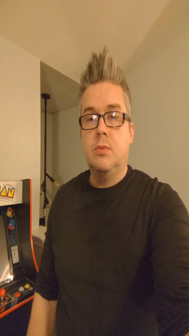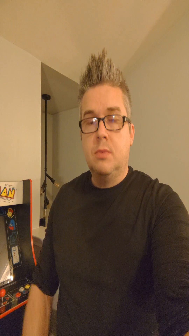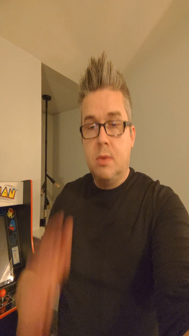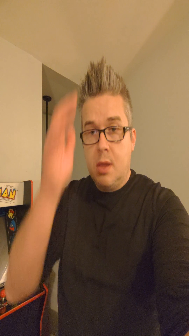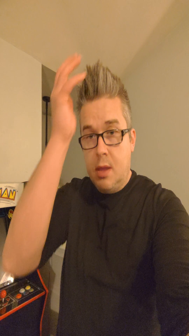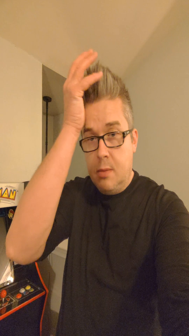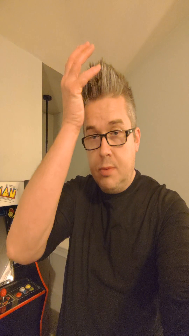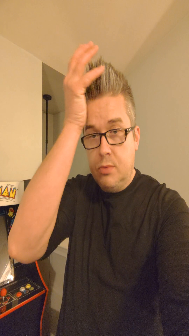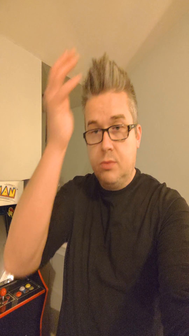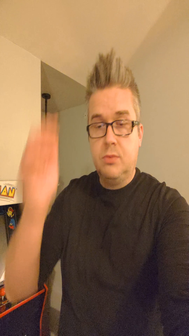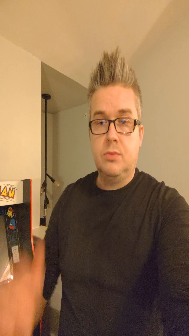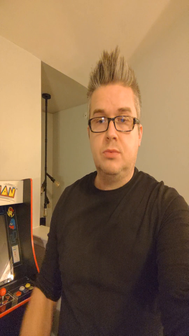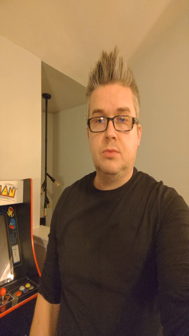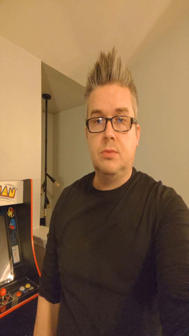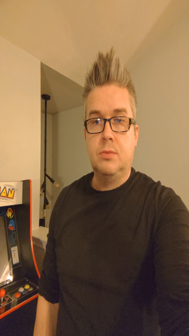garbage